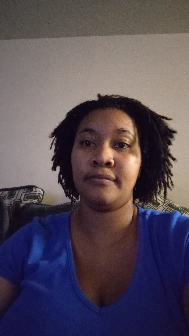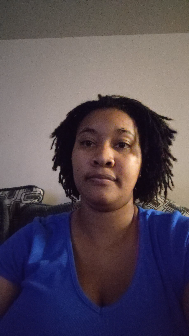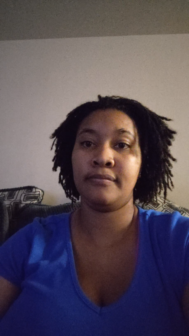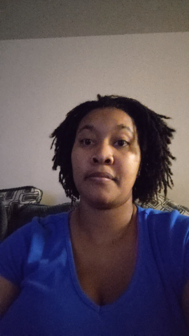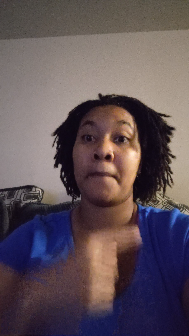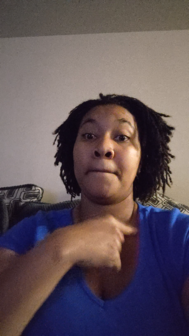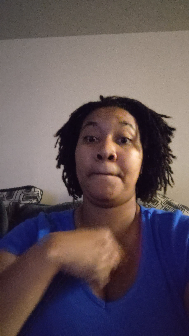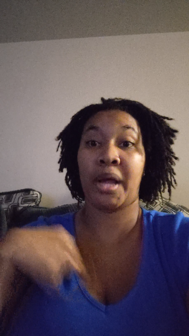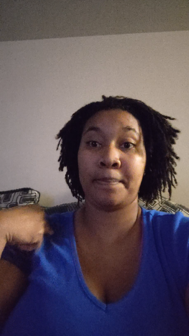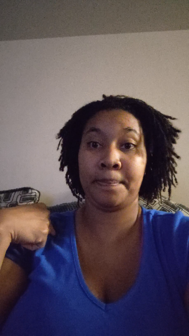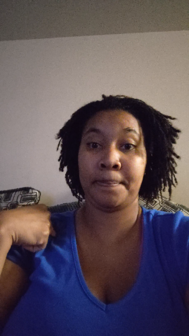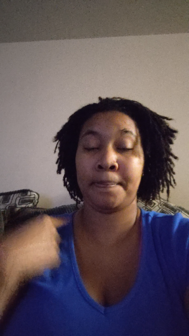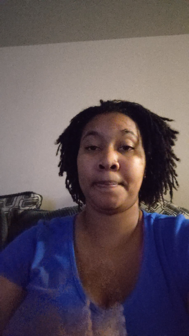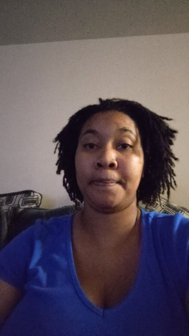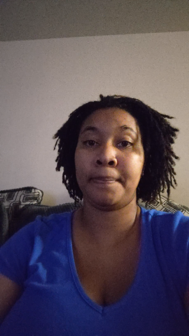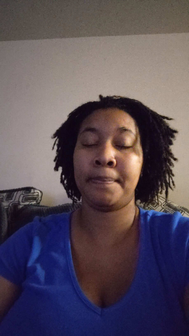bib